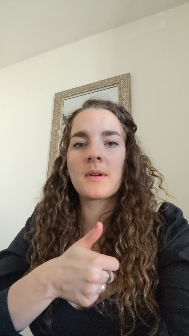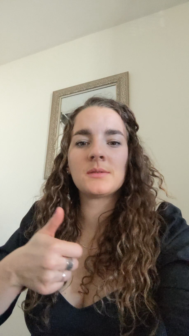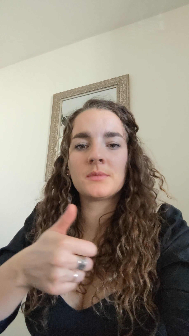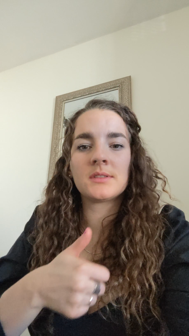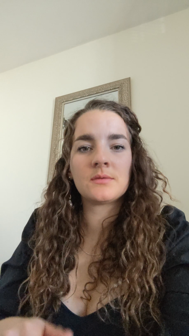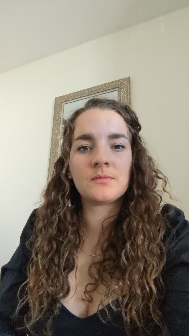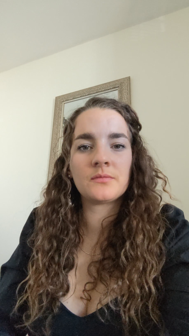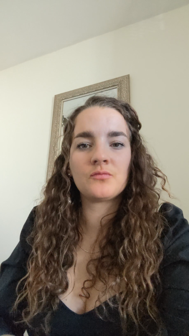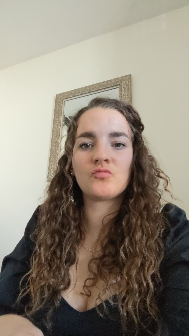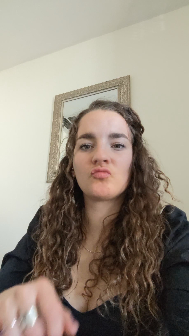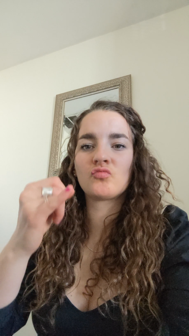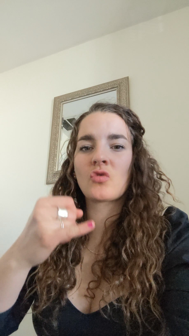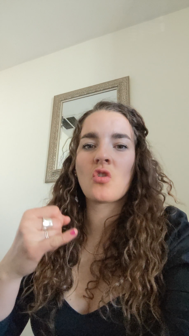draw